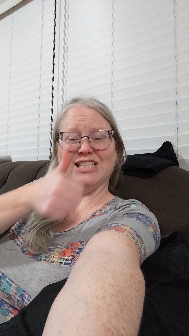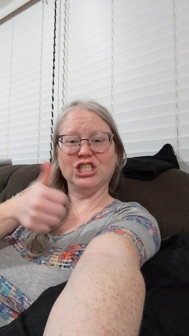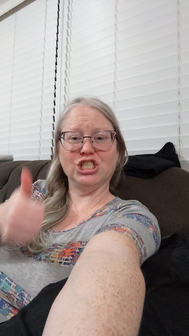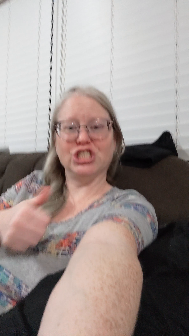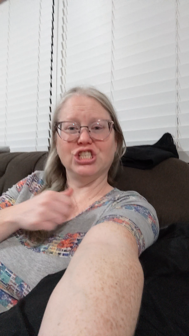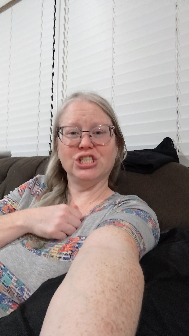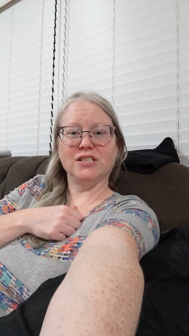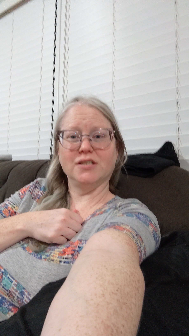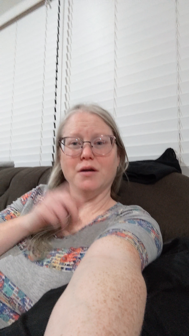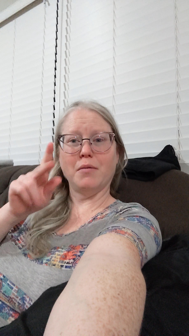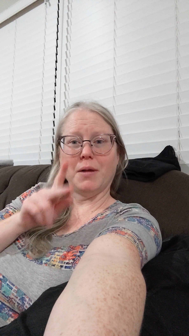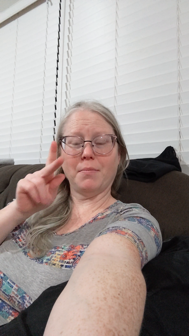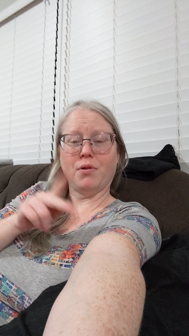people